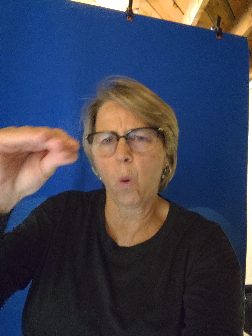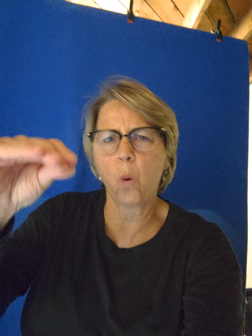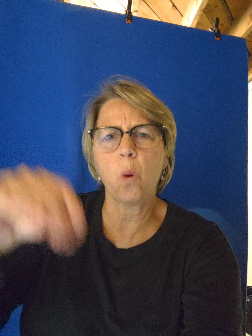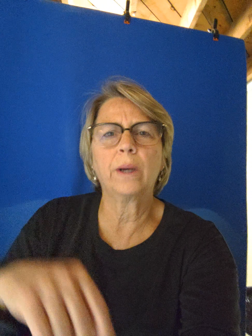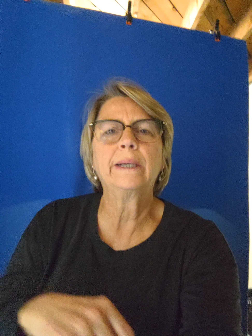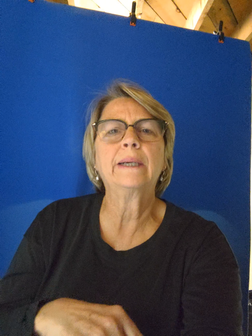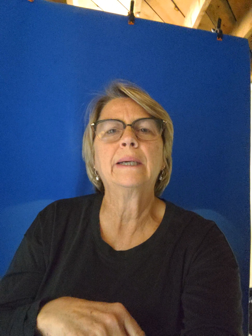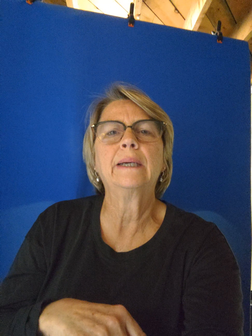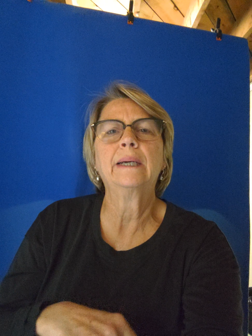boy